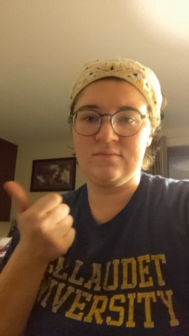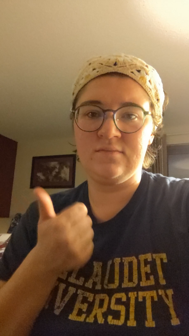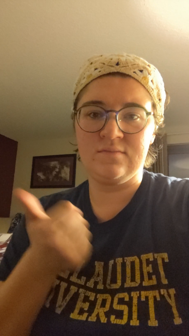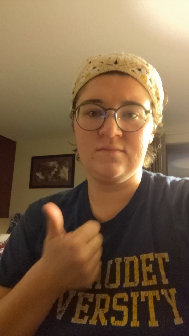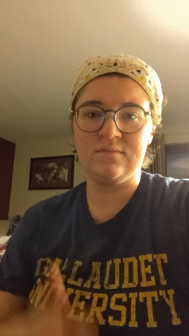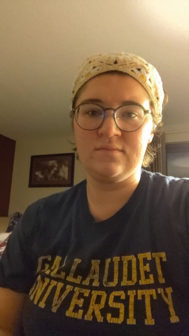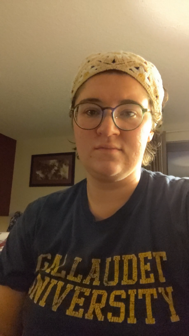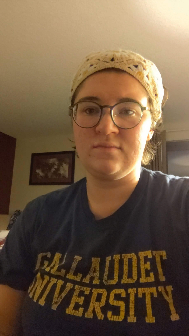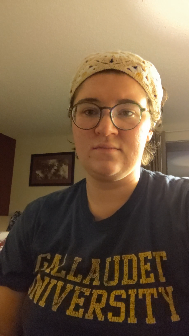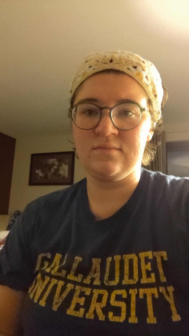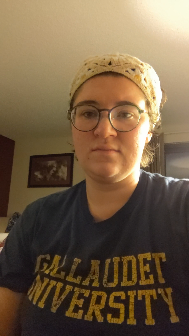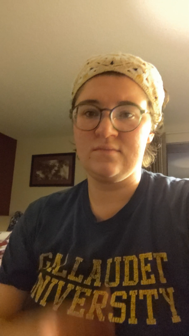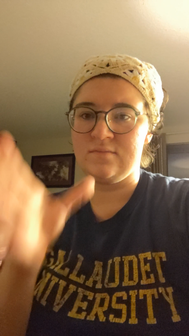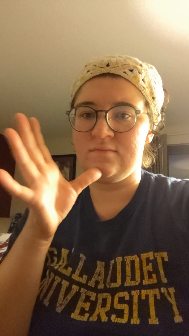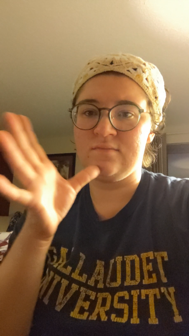mommy